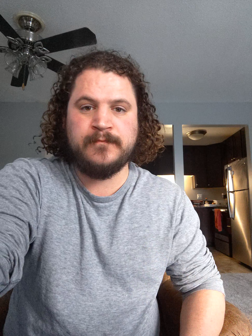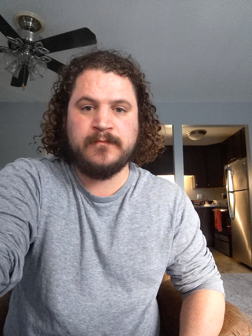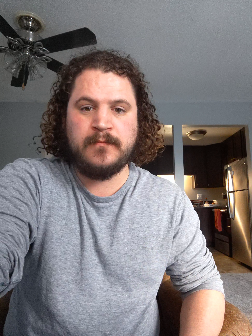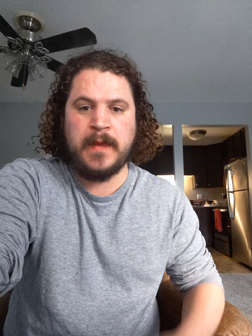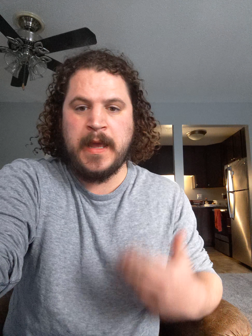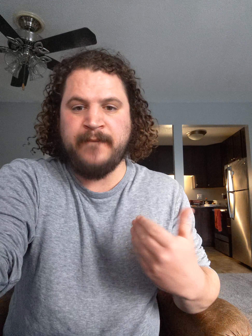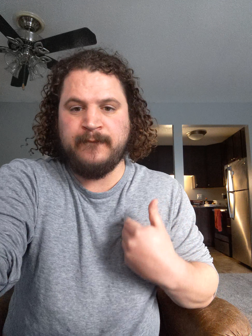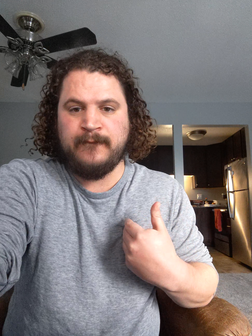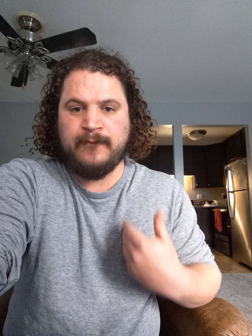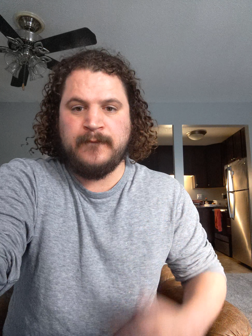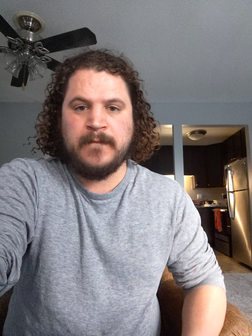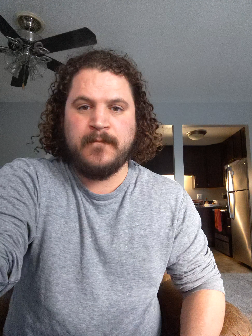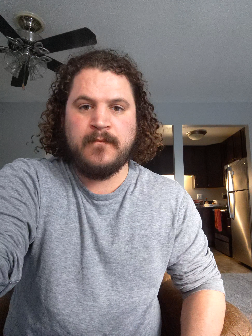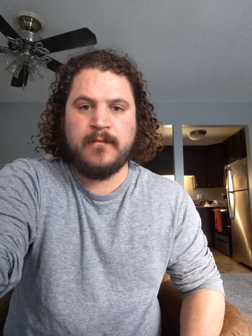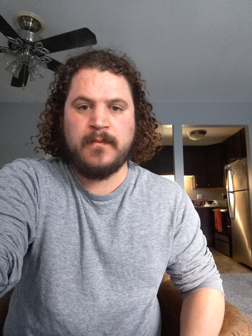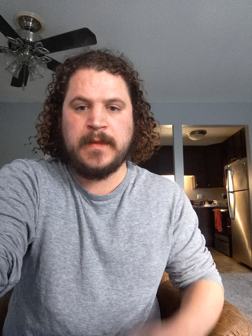have